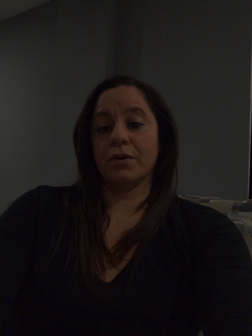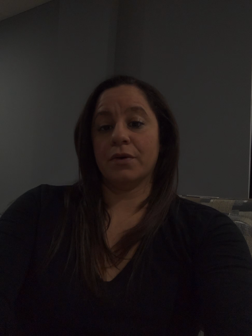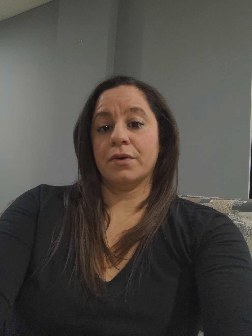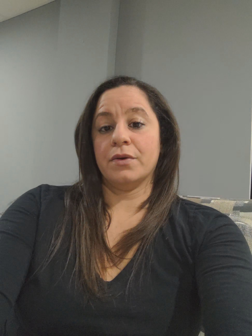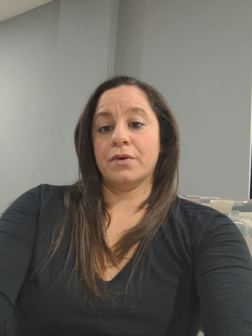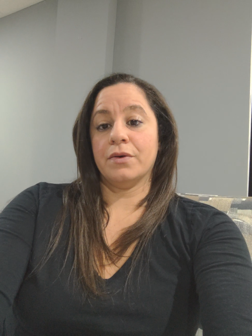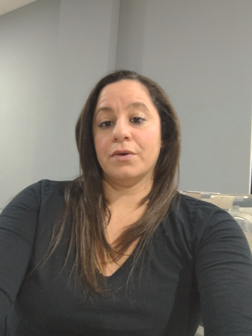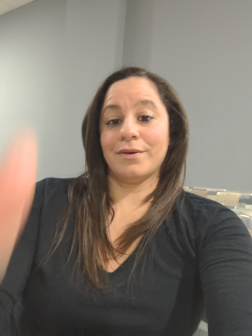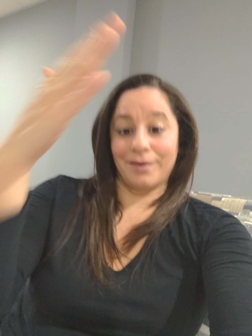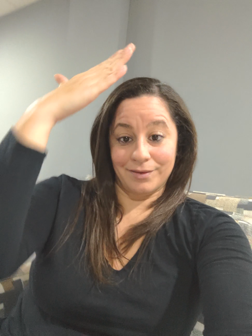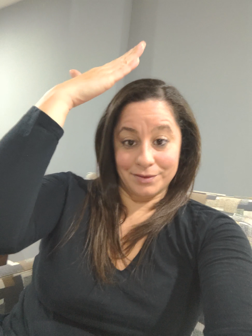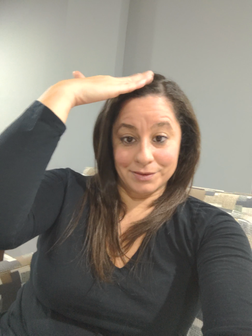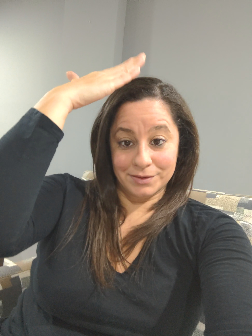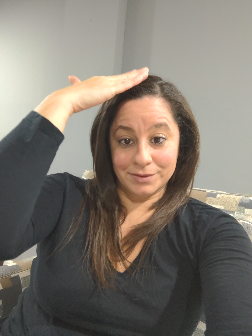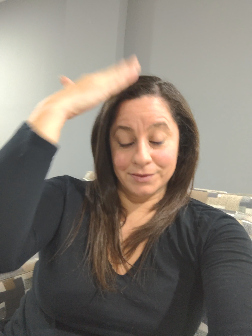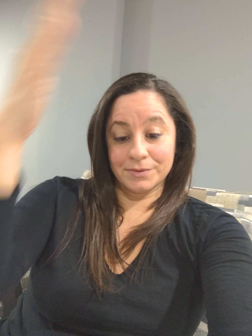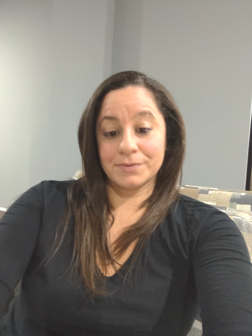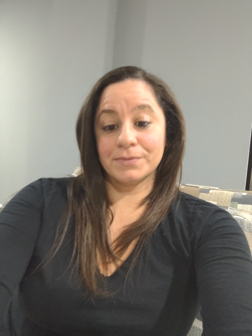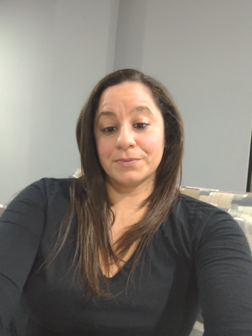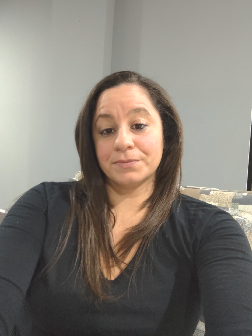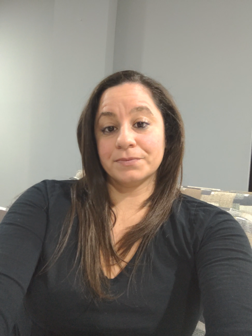hat